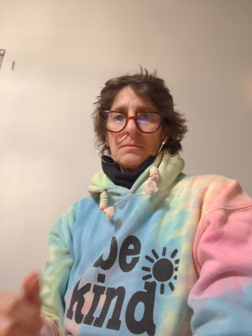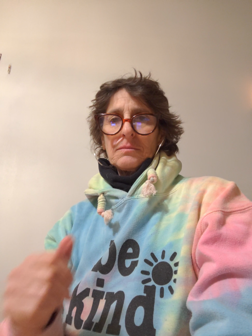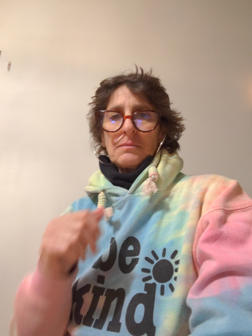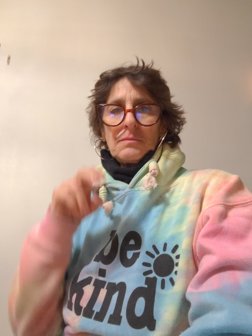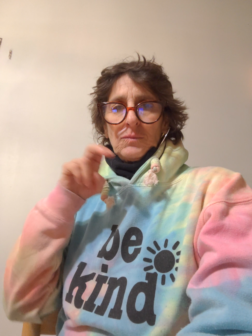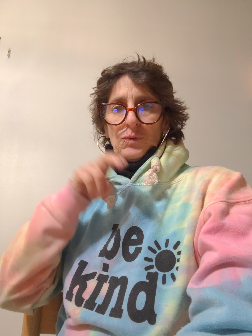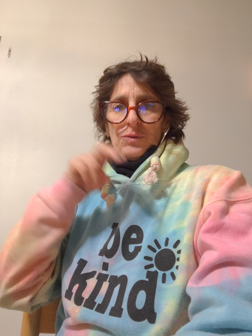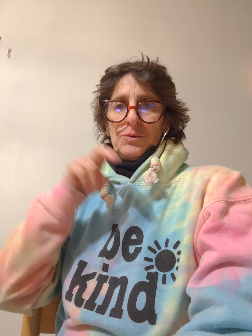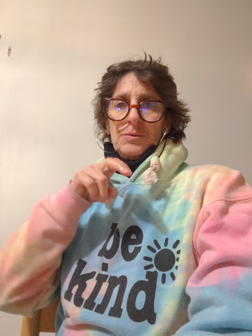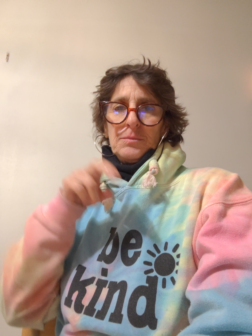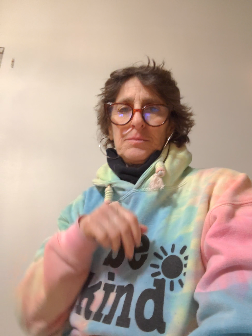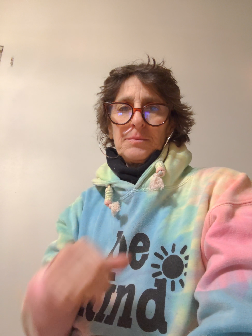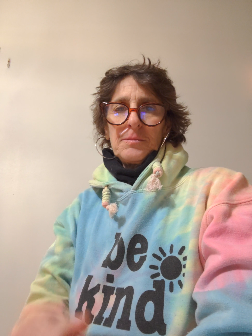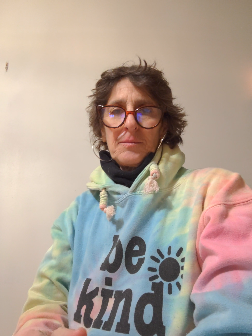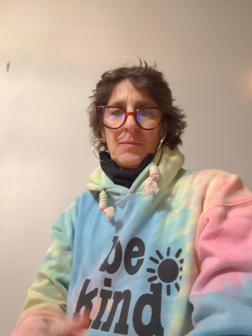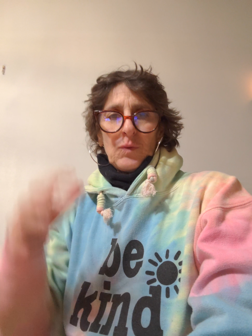chair